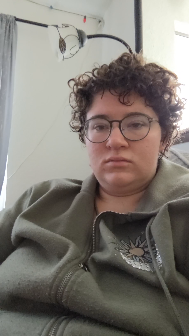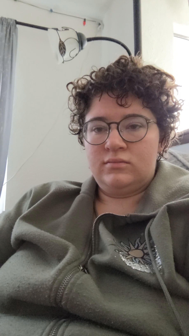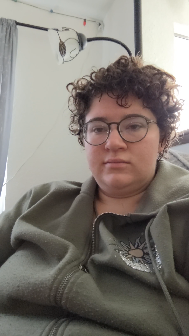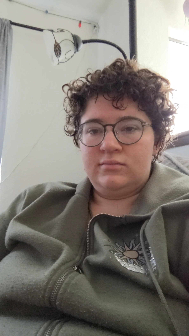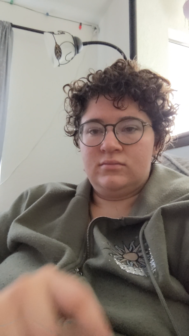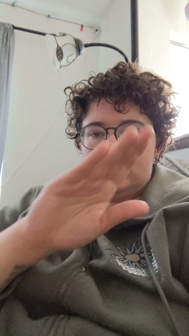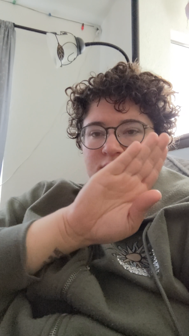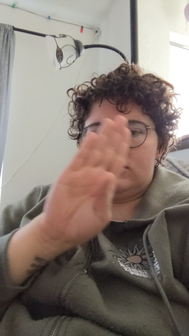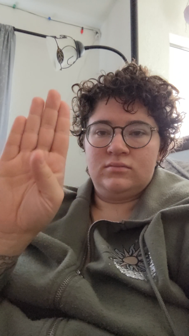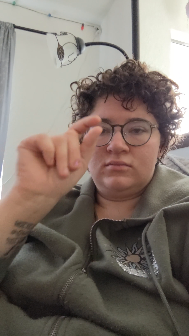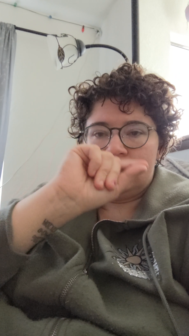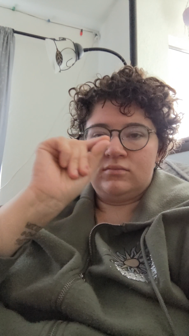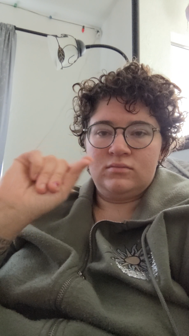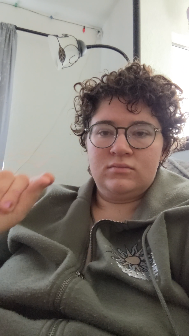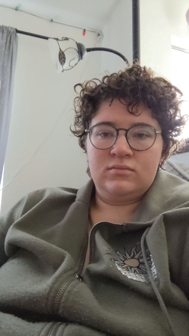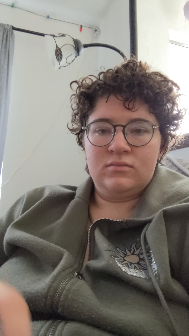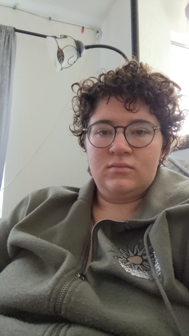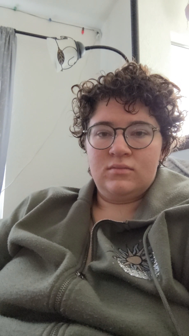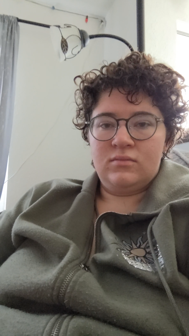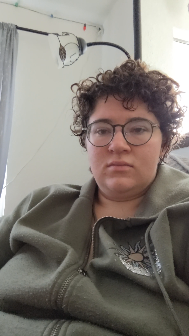chalk